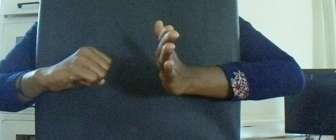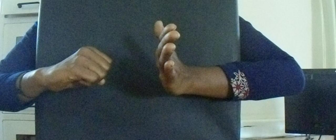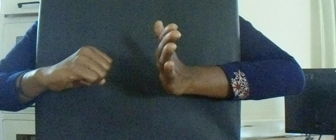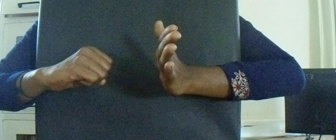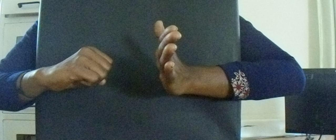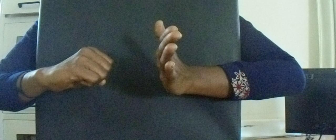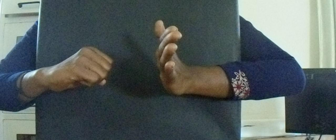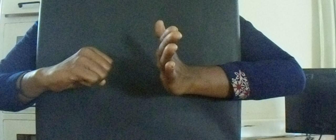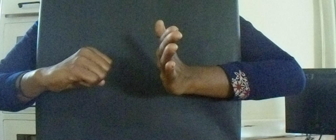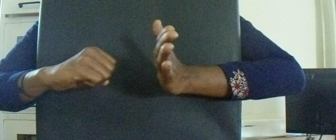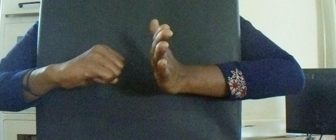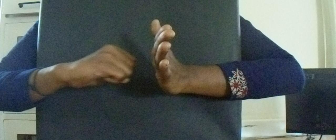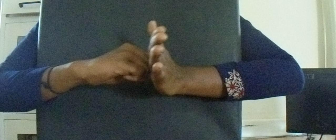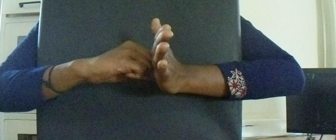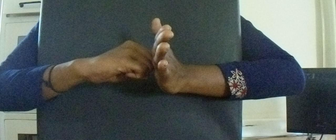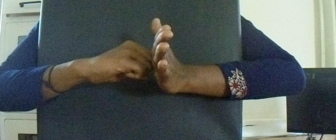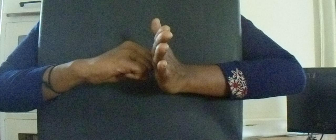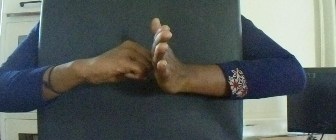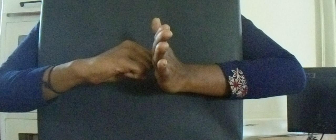accident